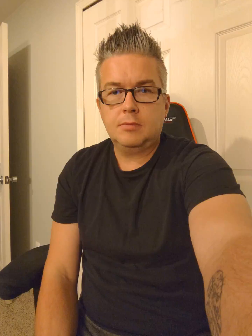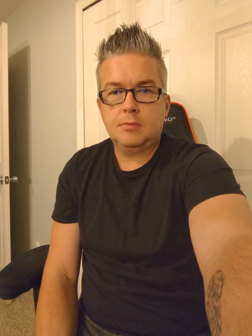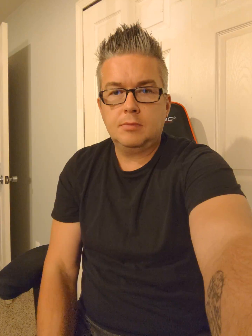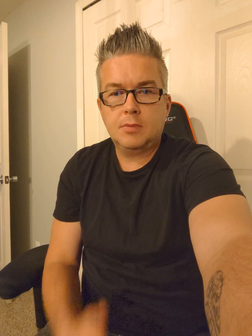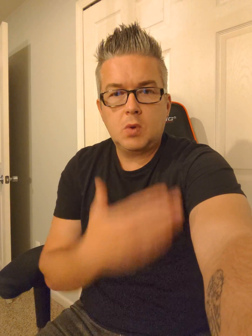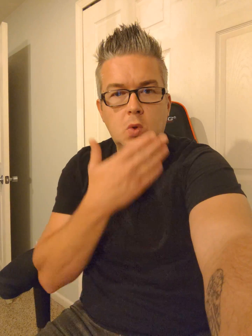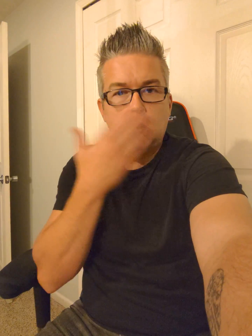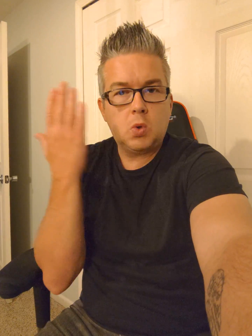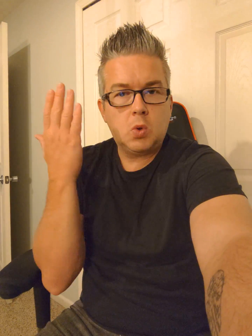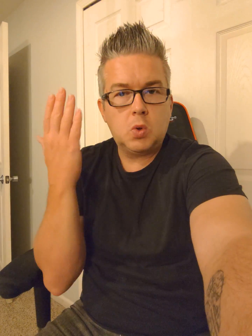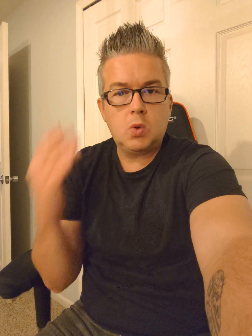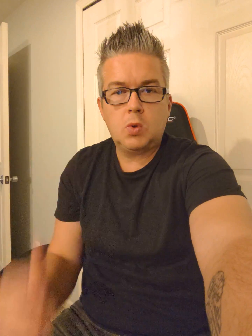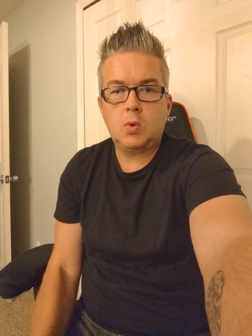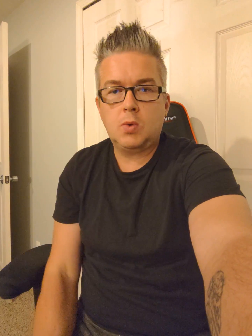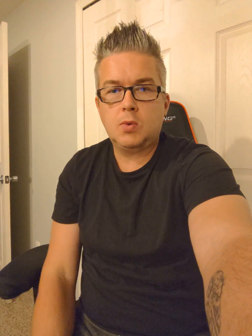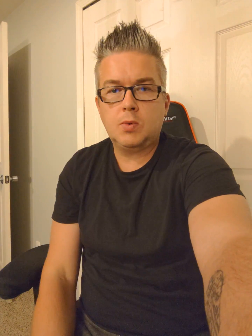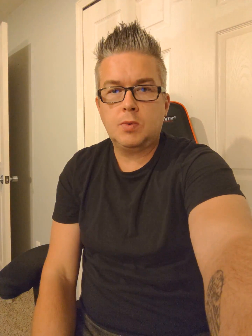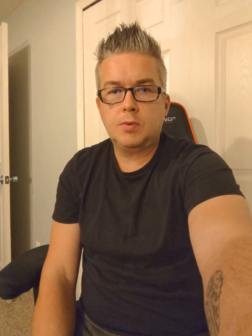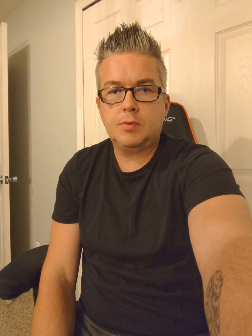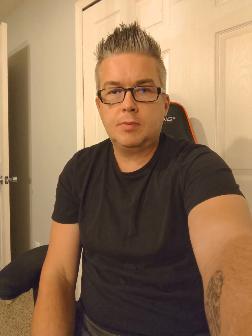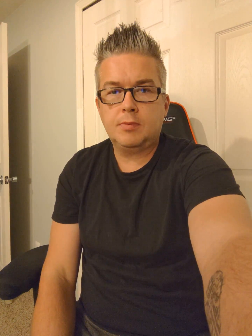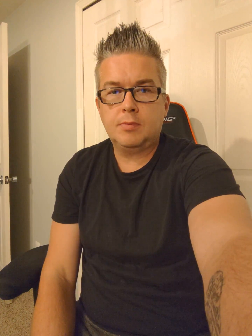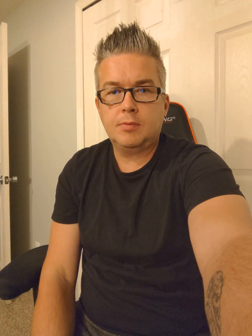all gone